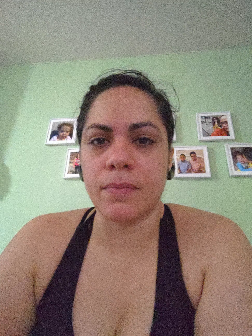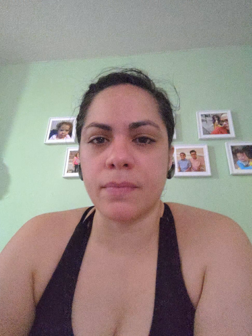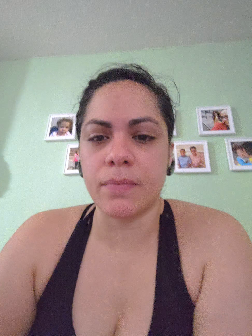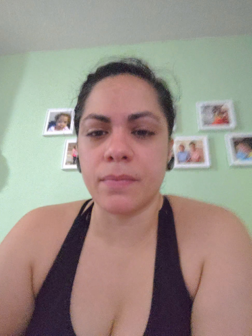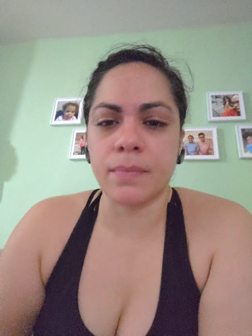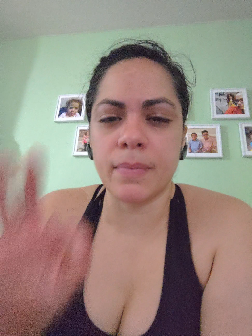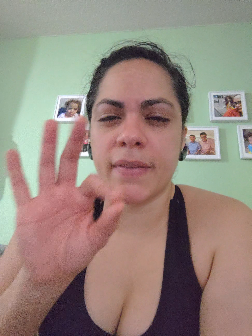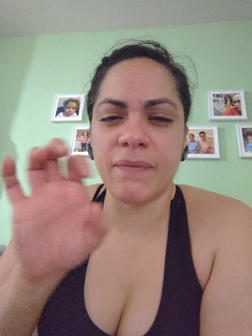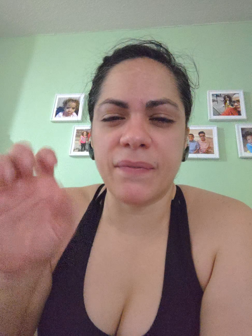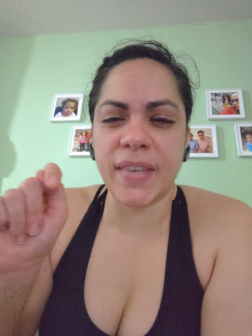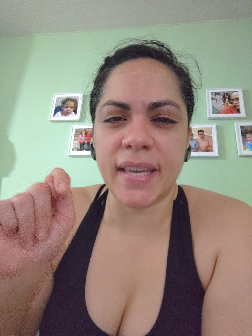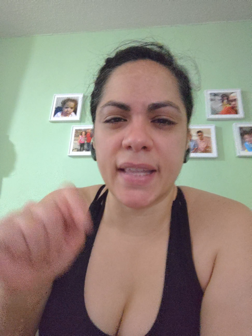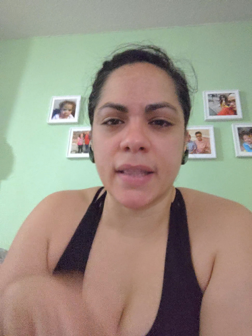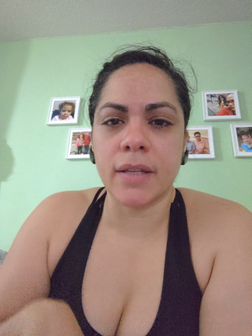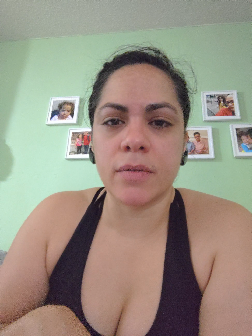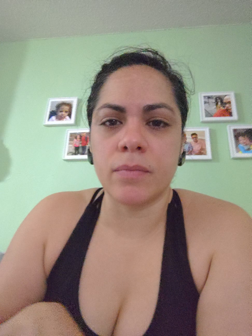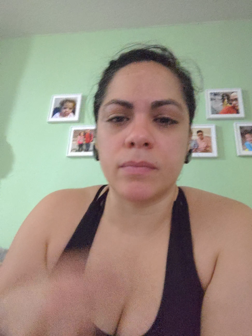feet